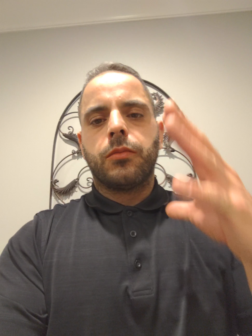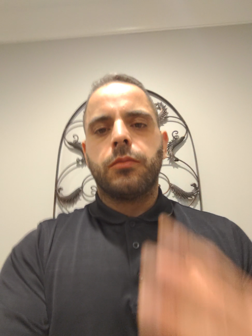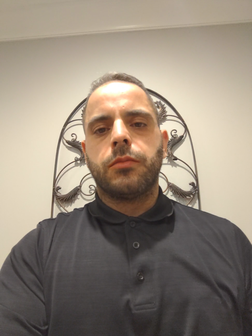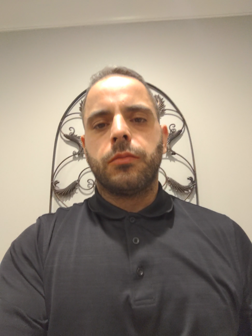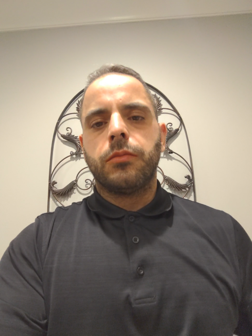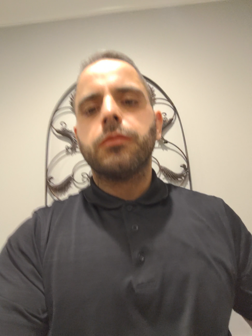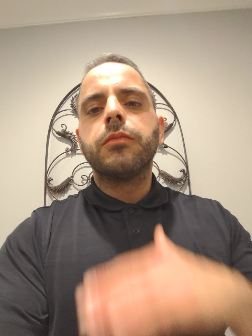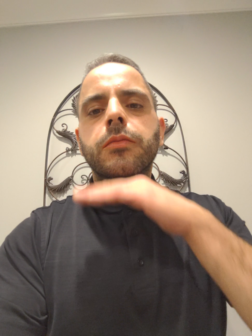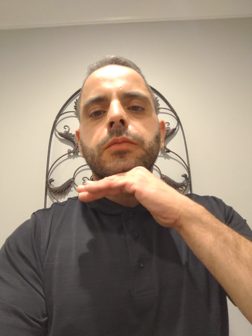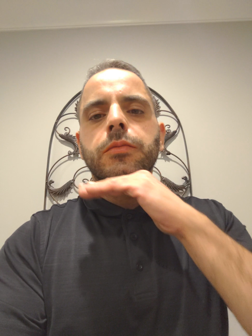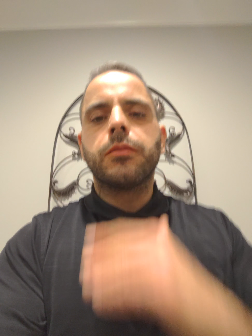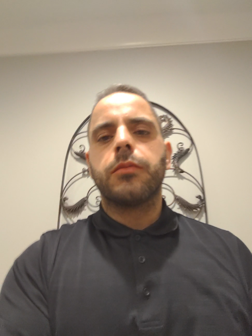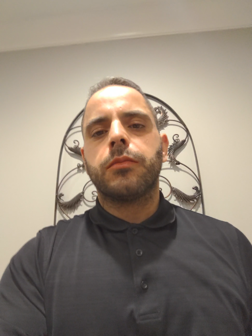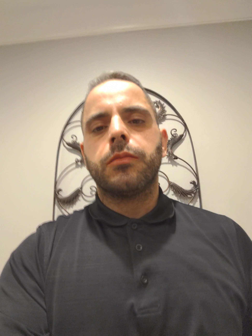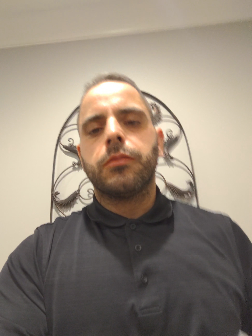pig